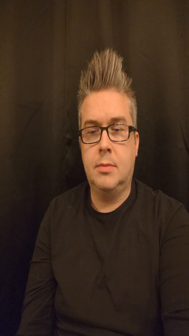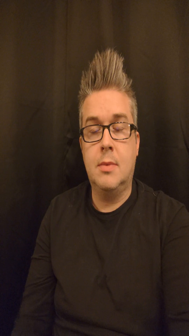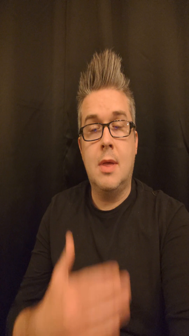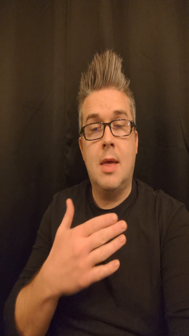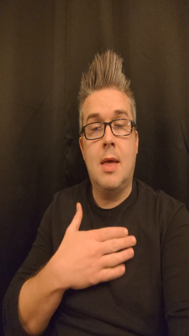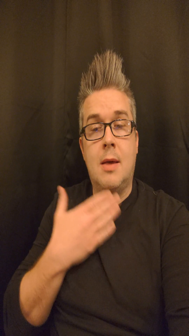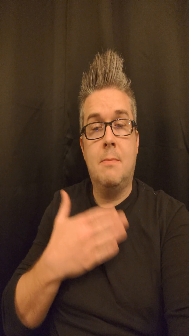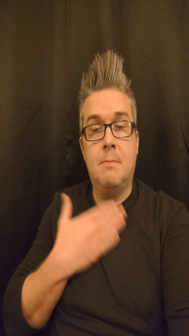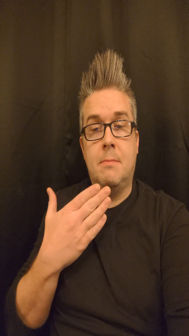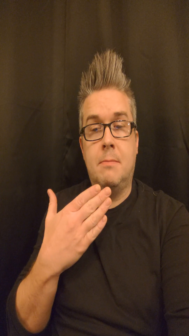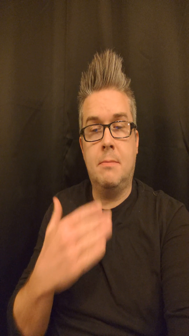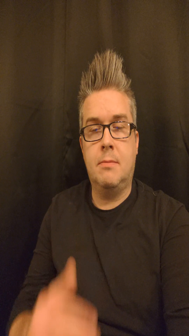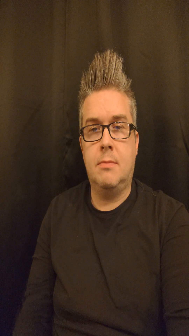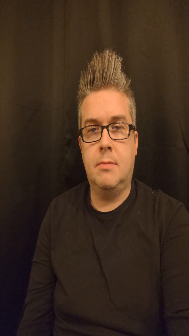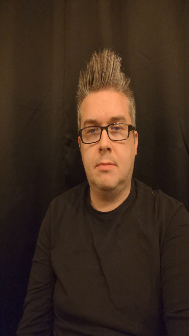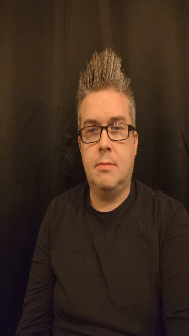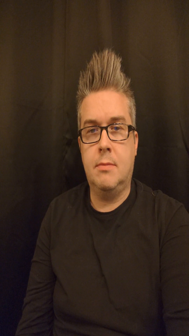happy